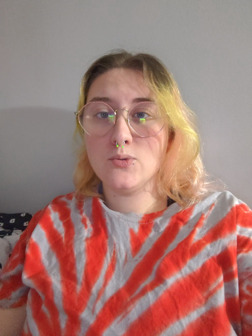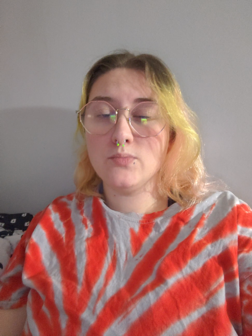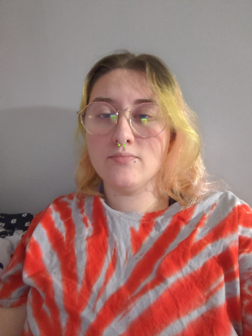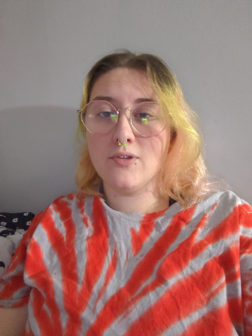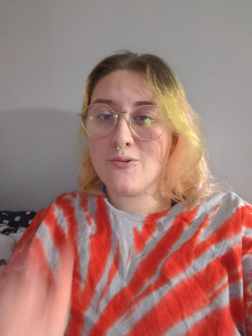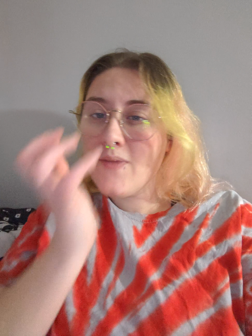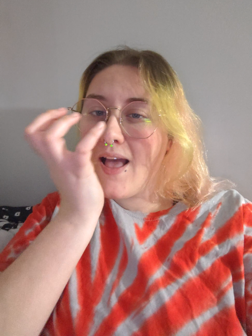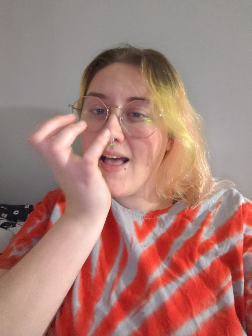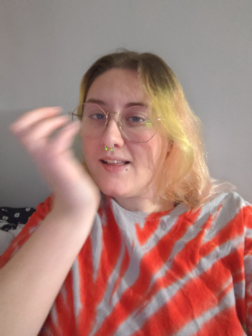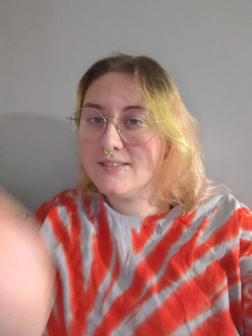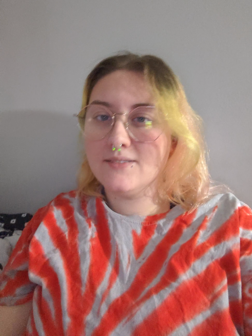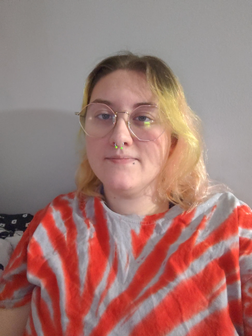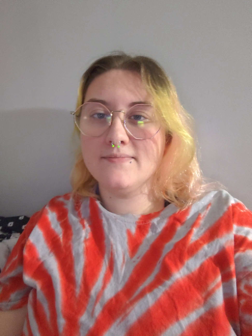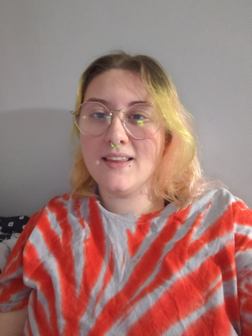grass